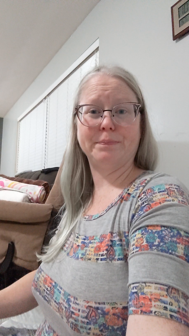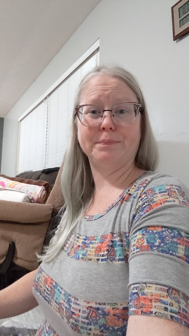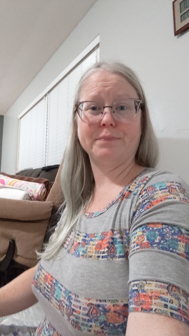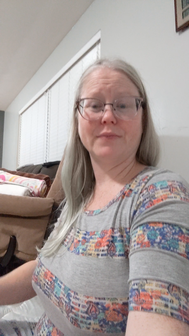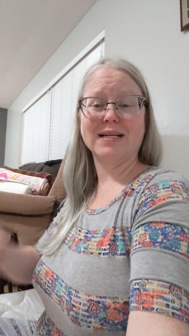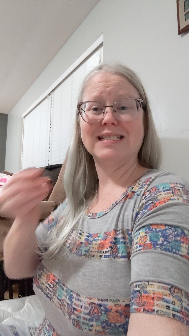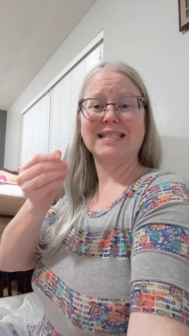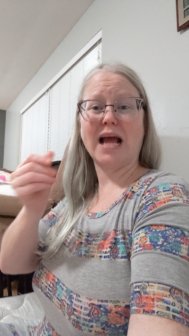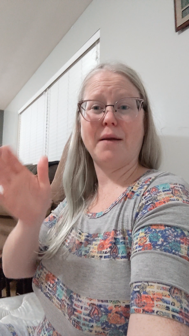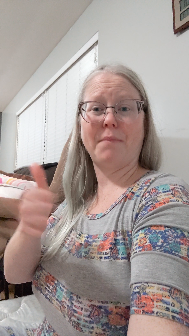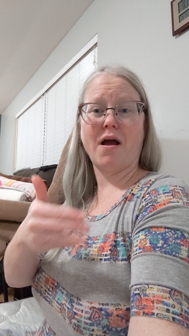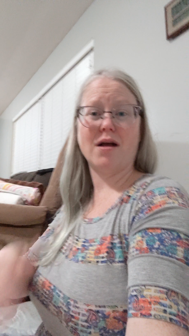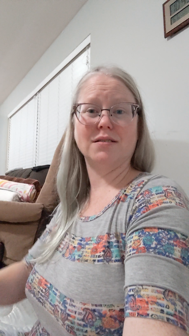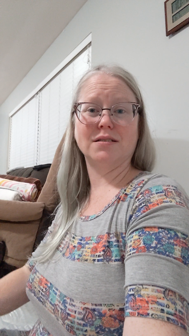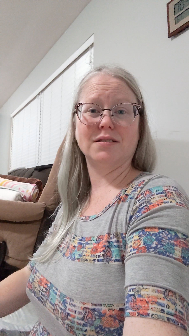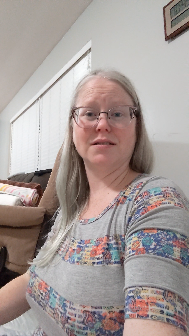sandbox